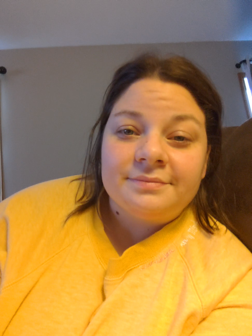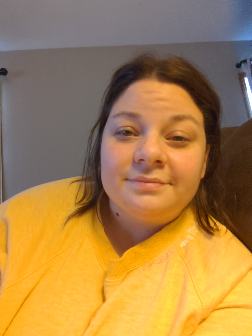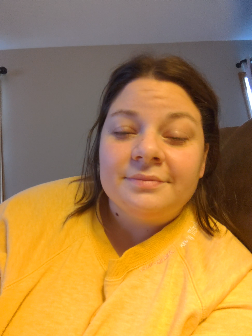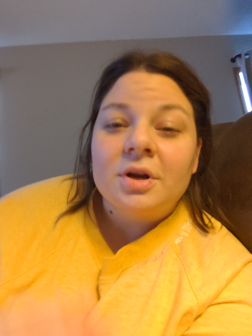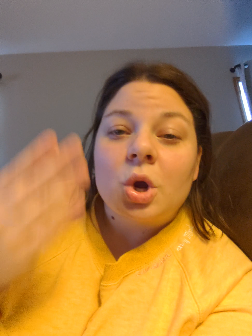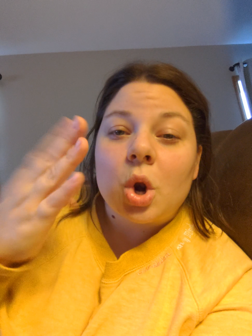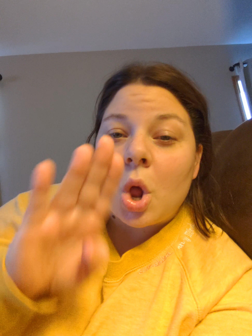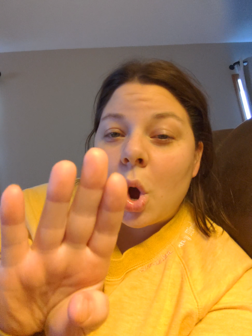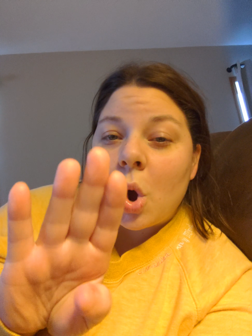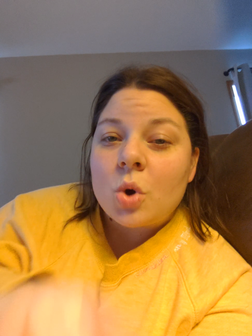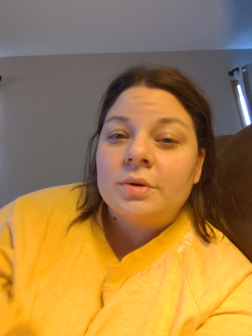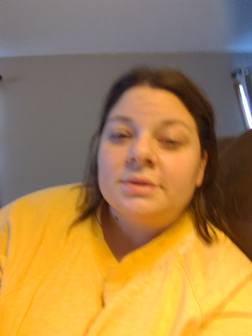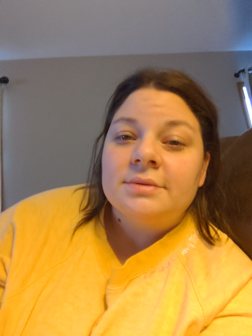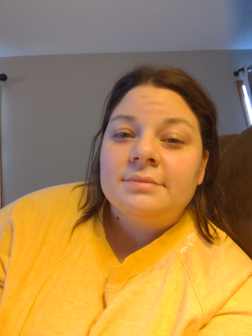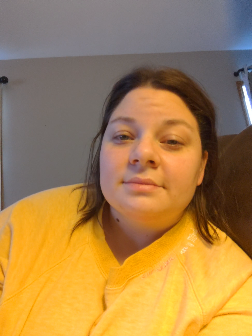close